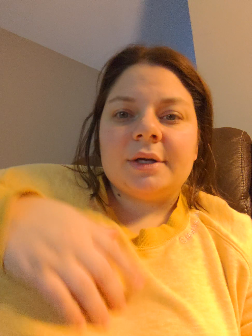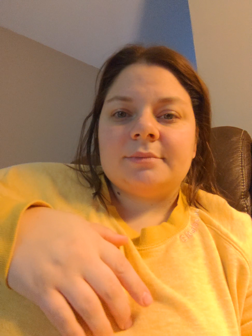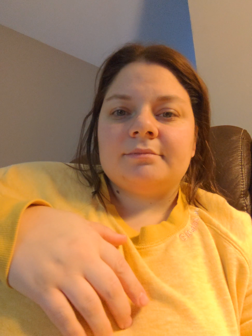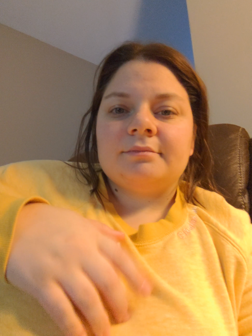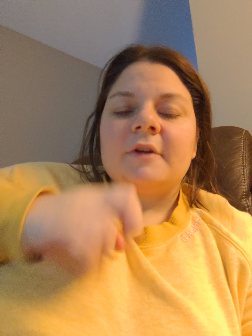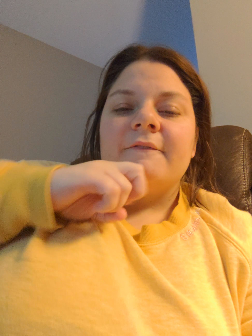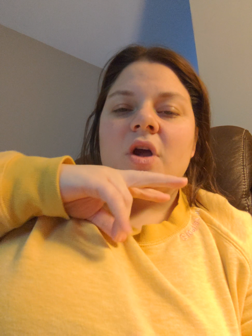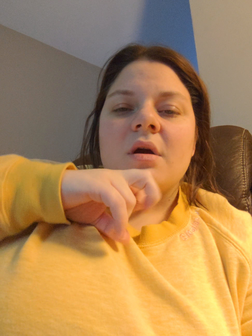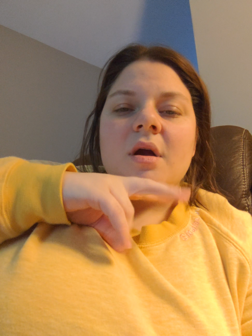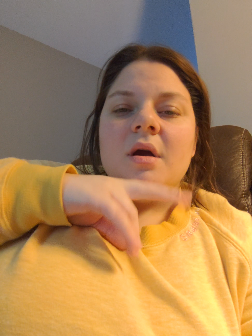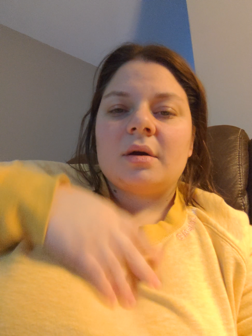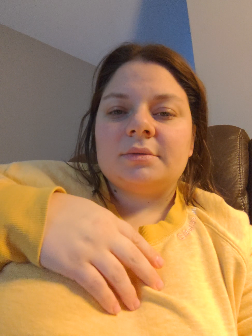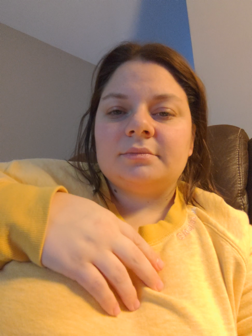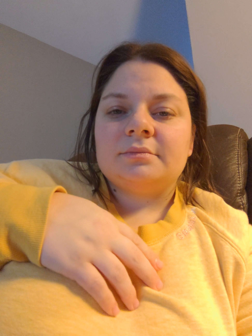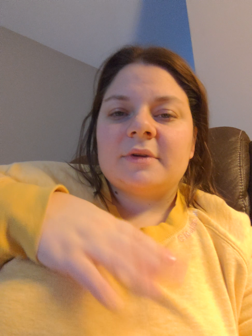frog